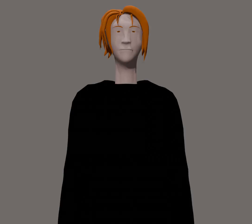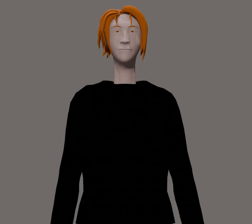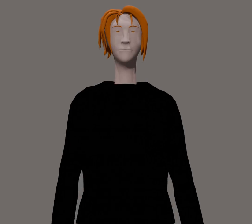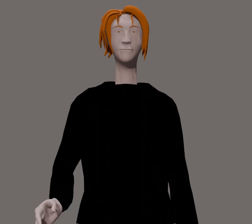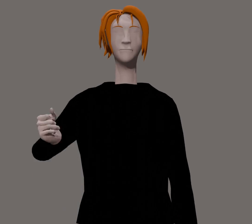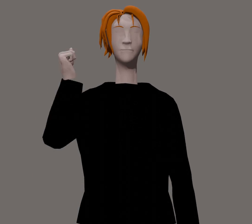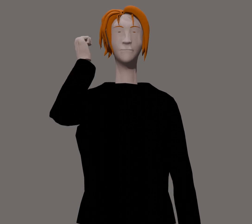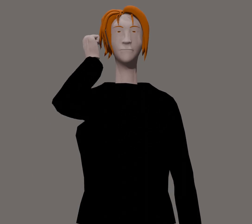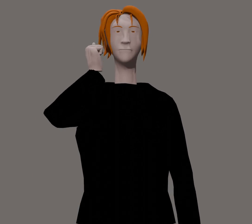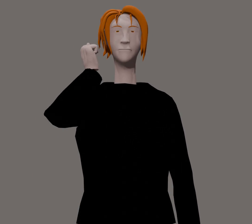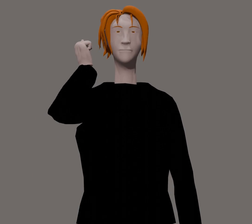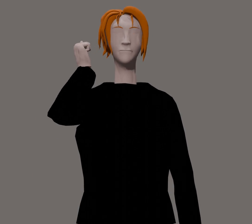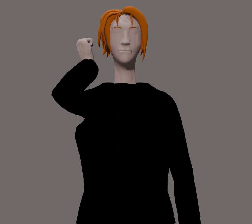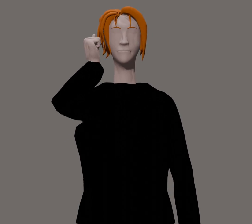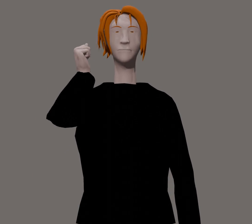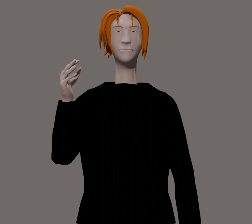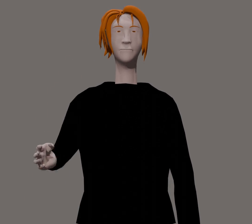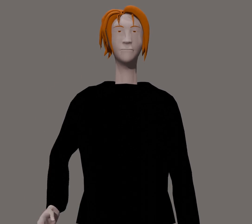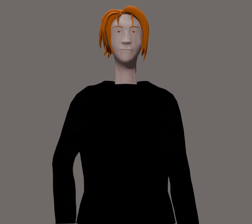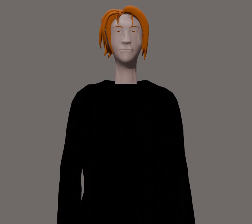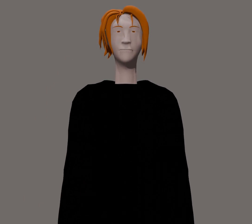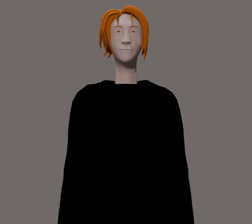Casual